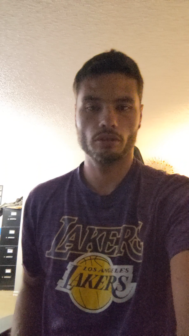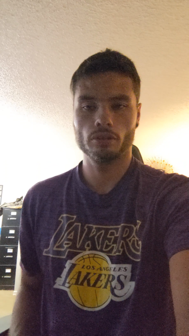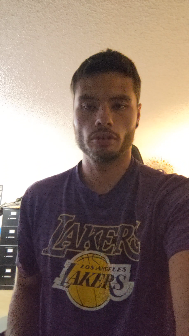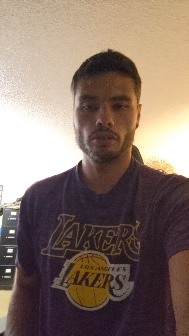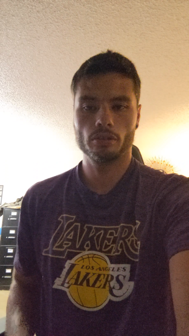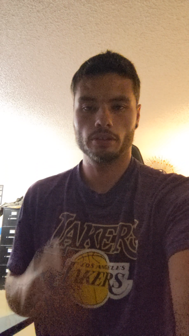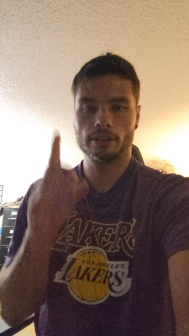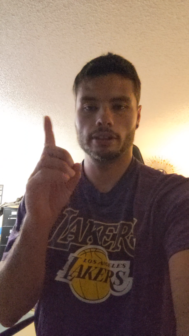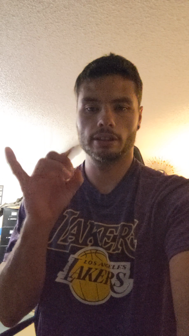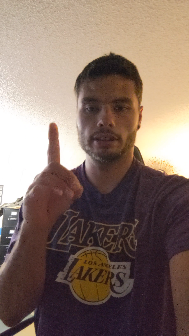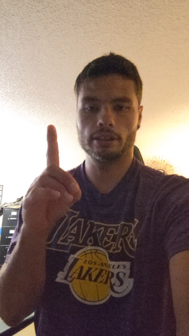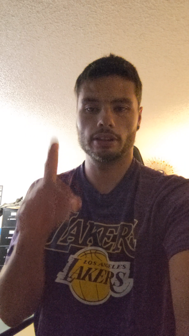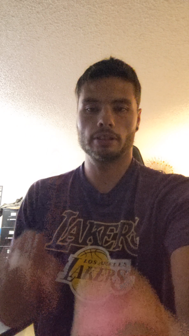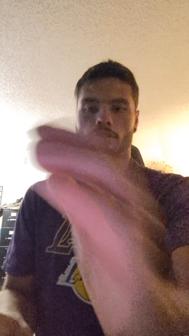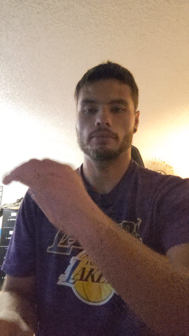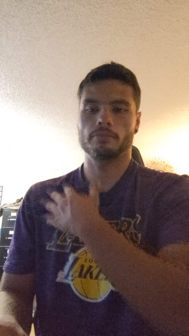did